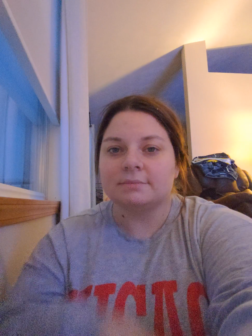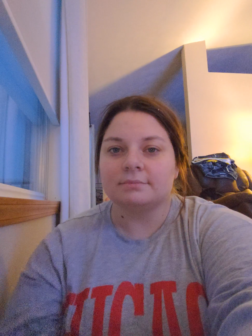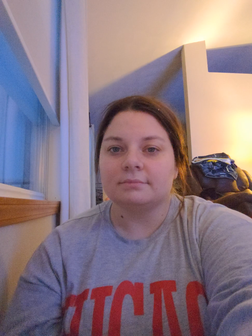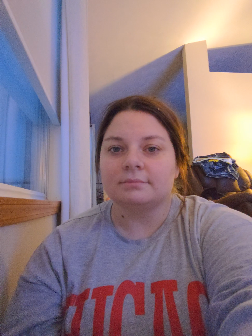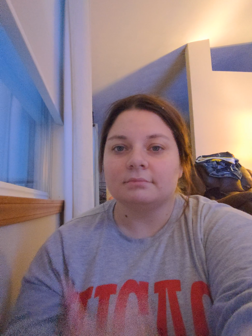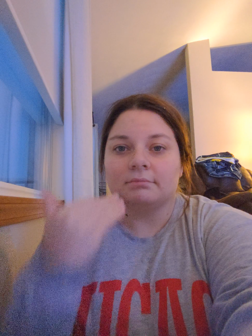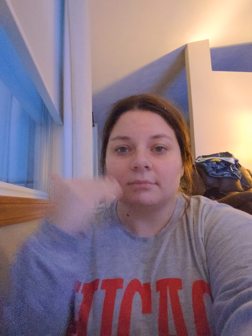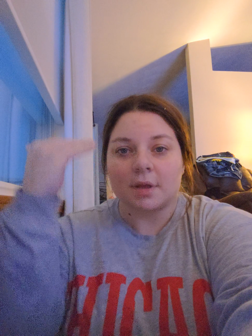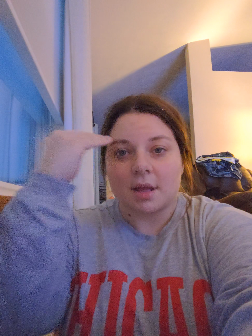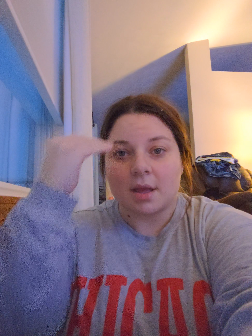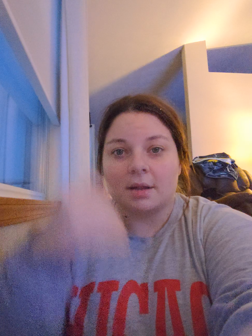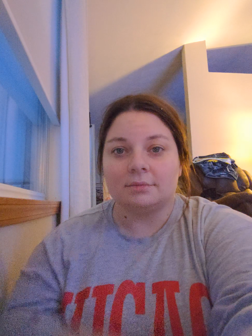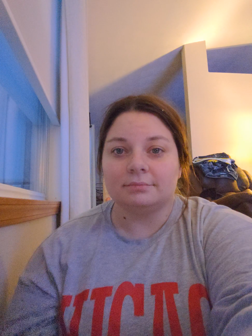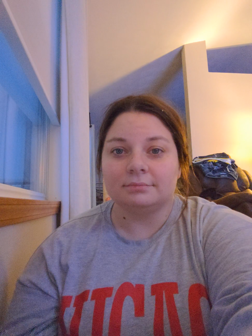head